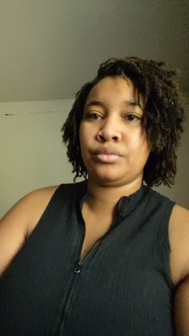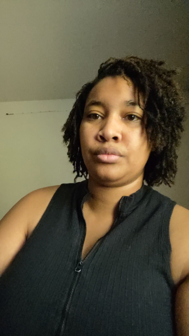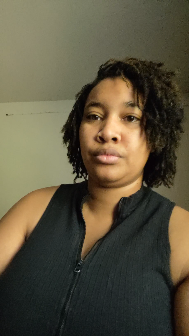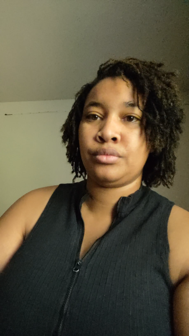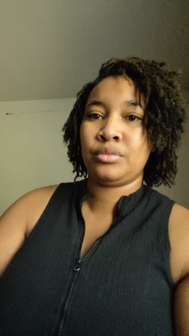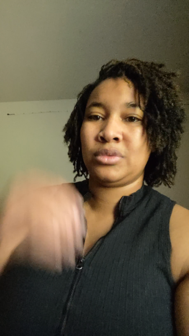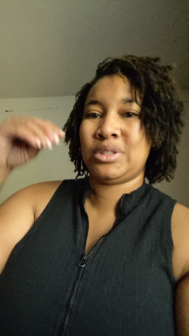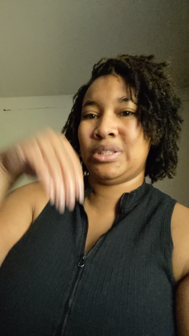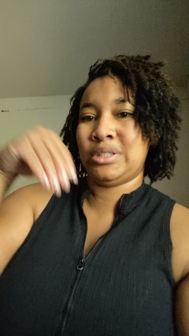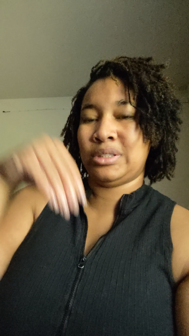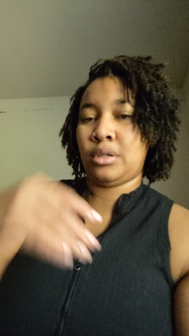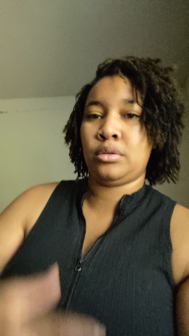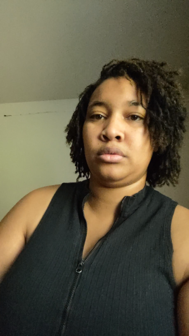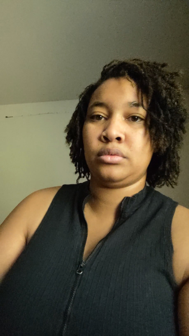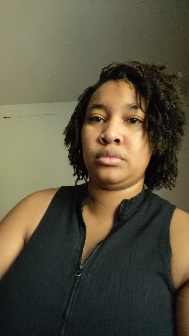inside